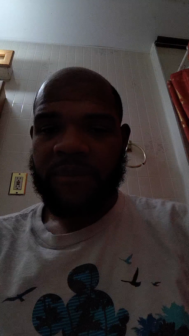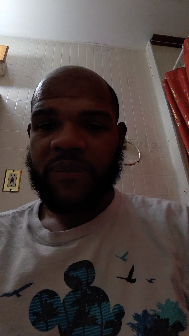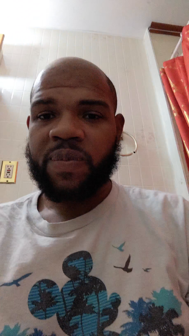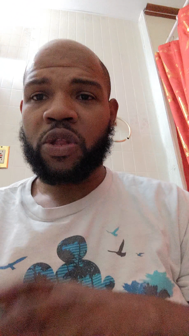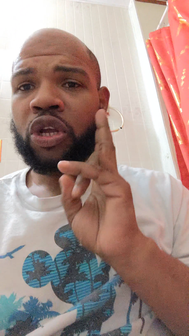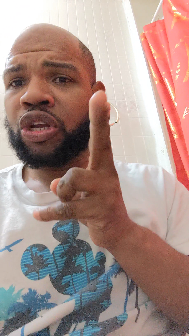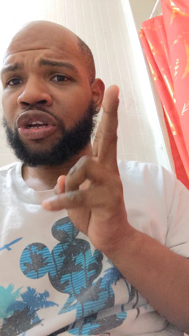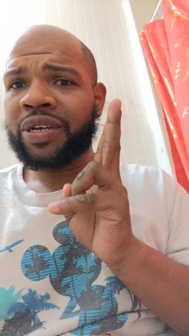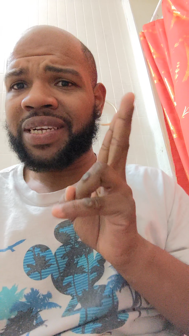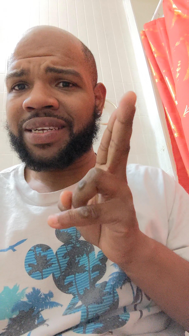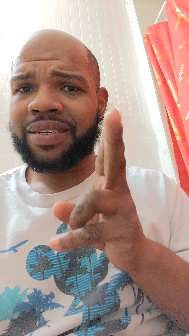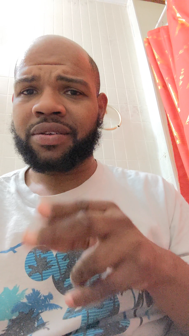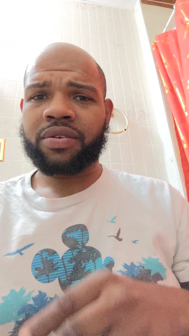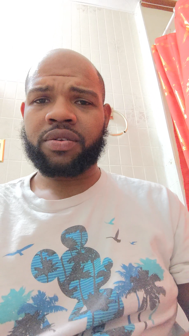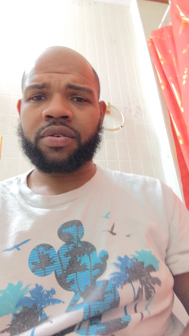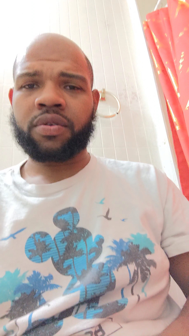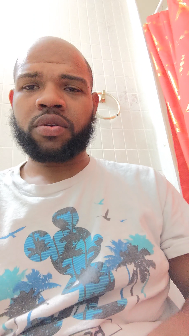hurry